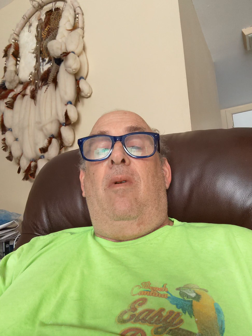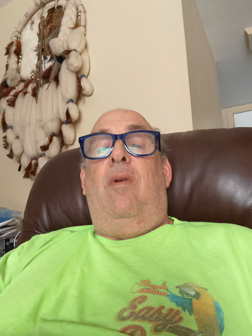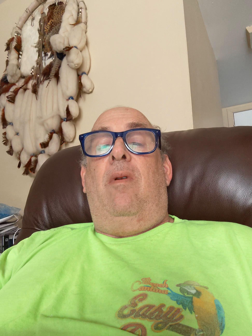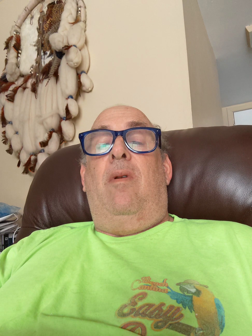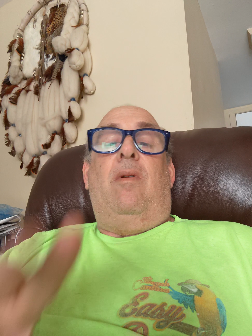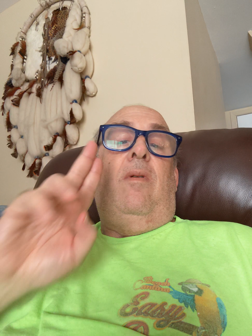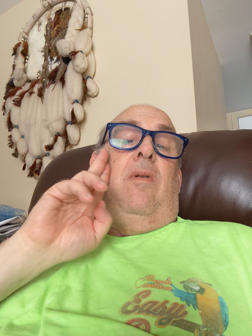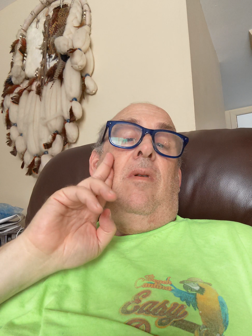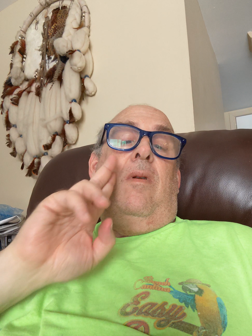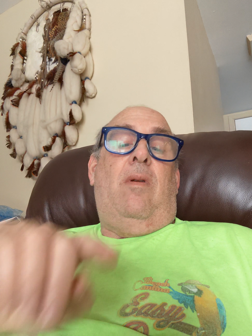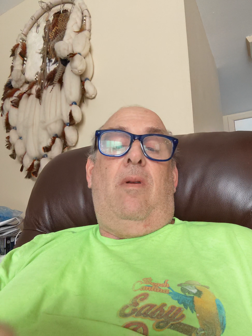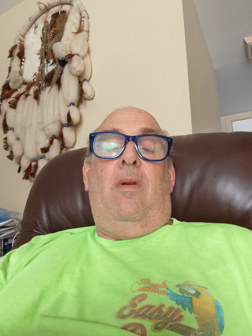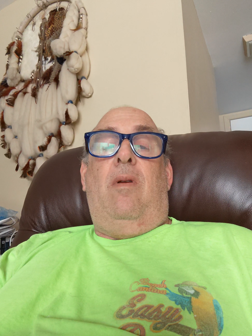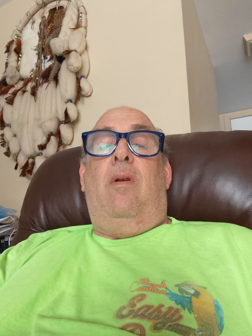uncle